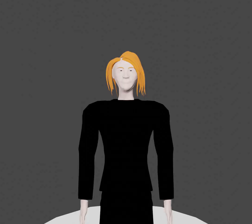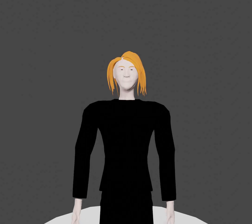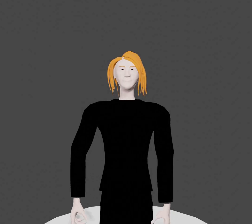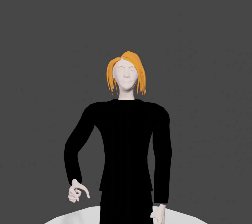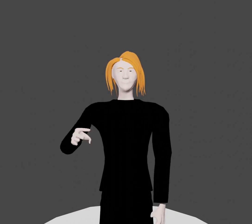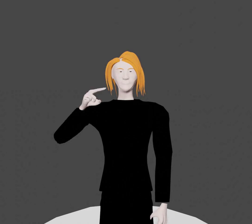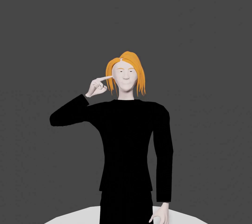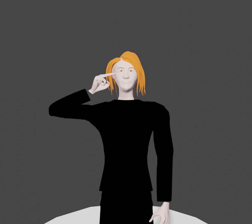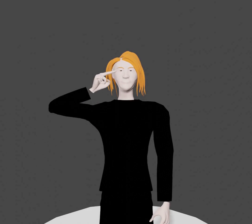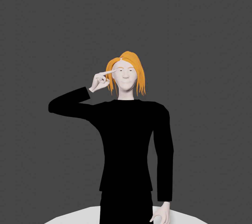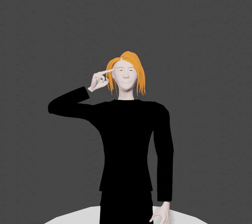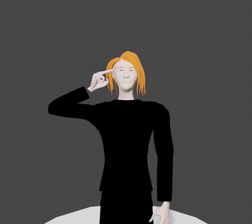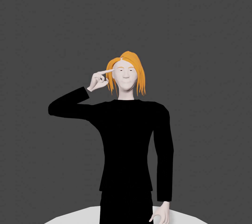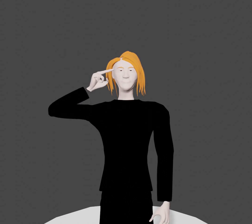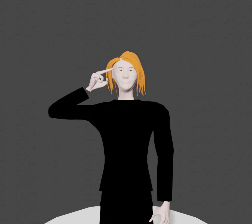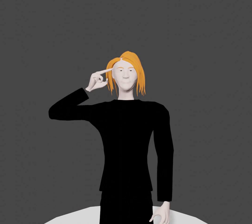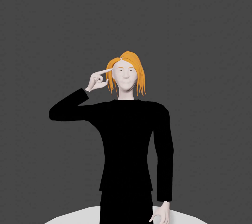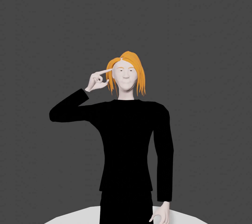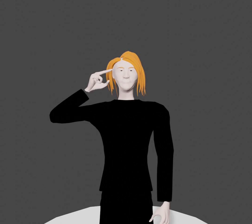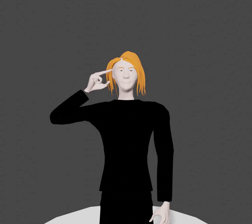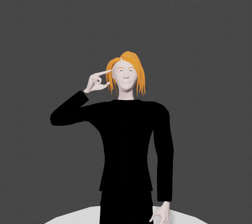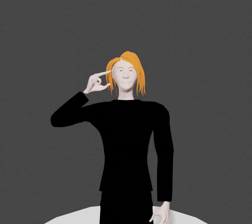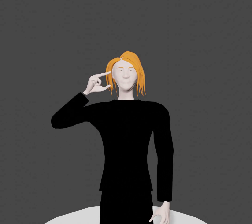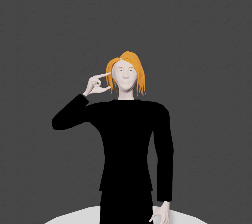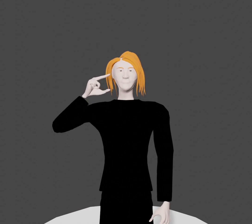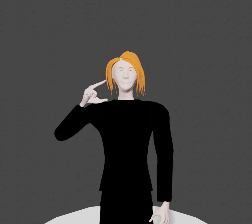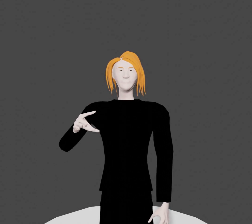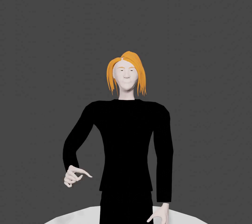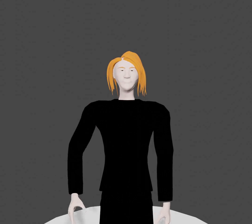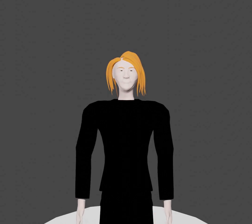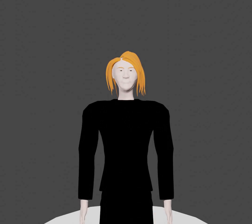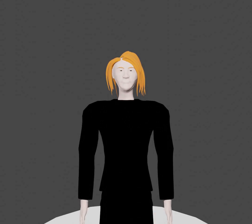Asia (Archiac)